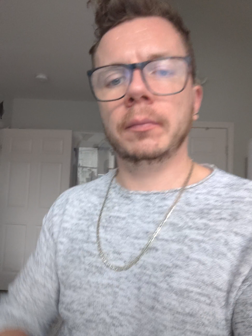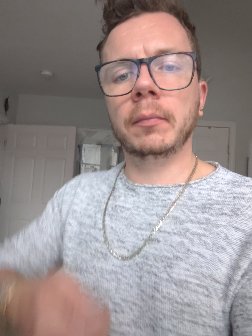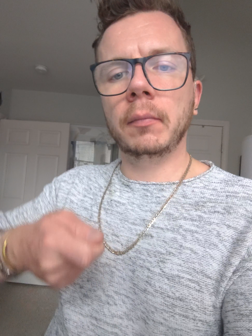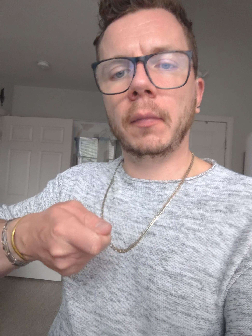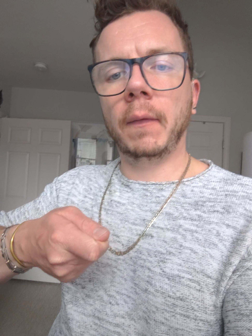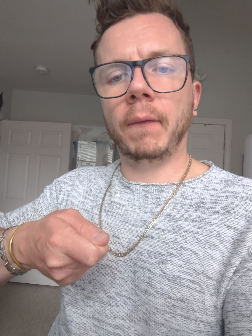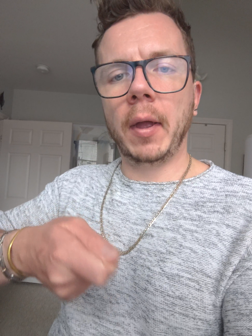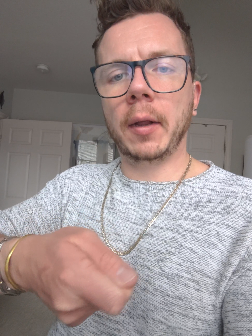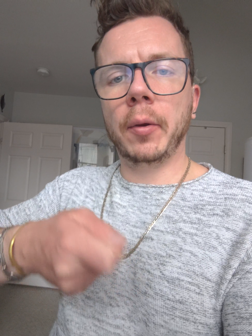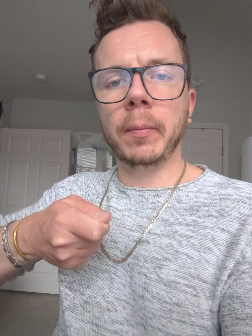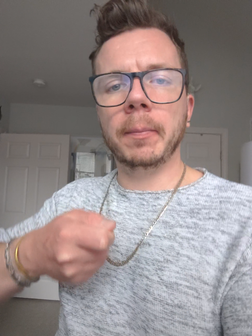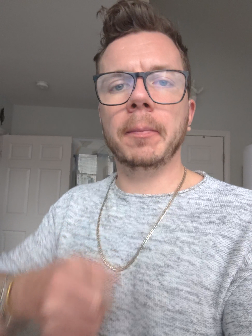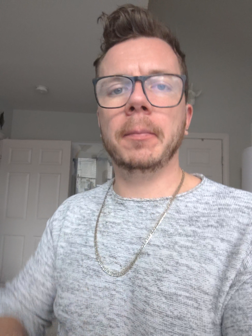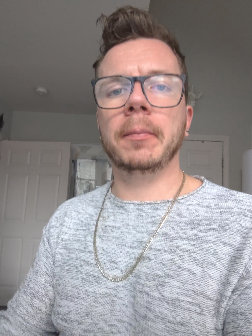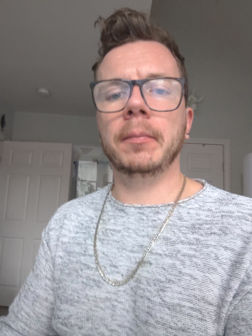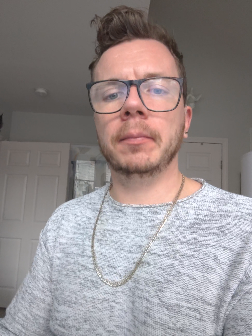vacuum